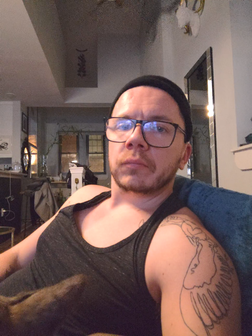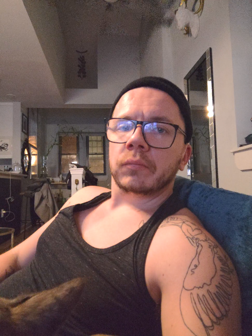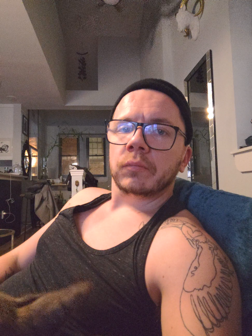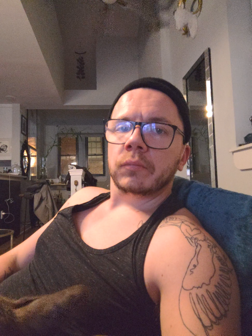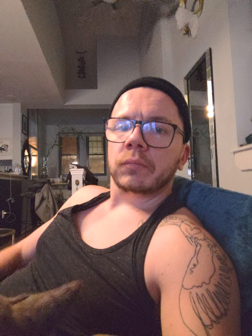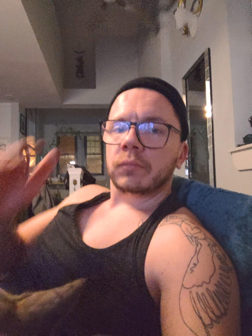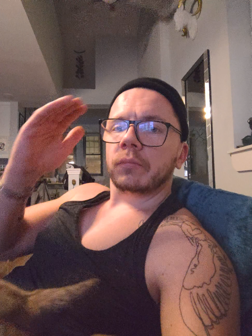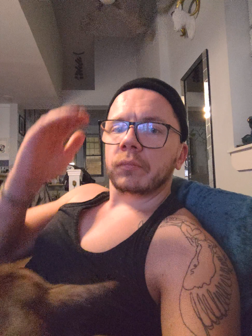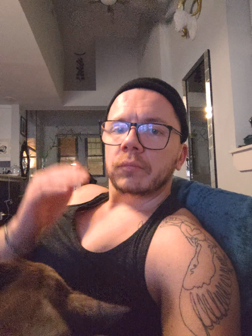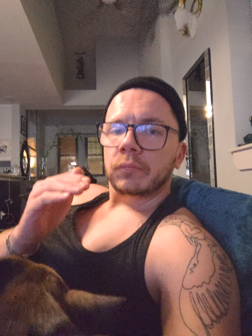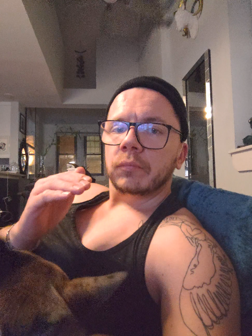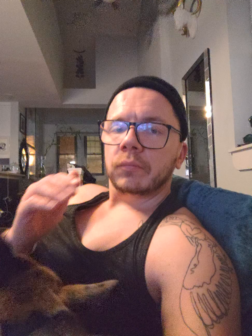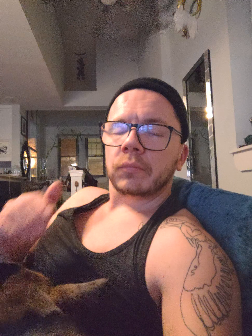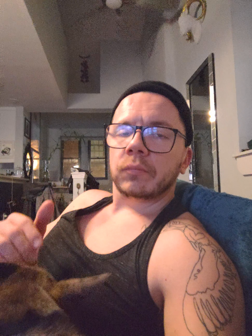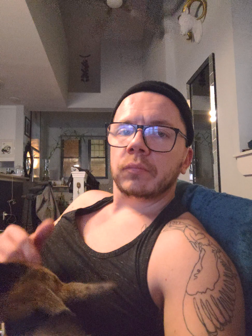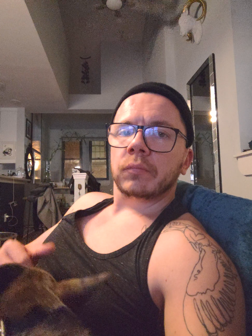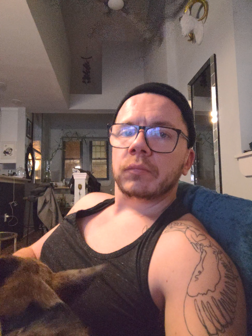child